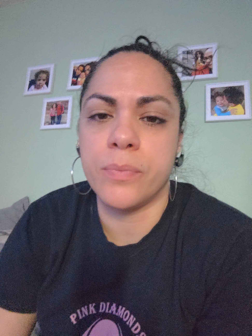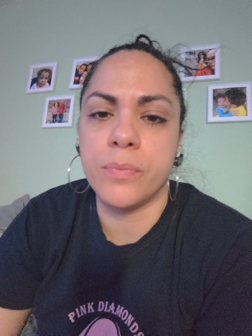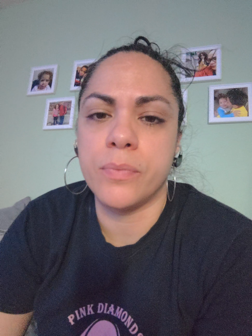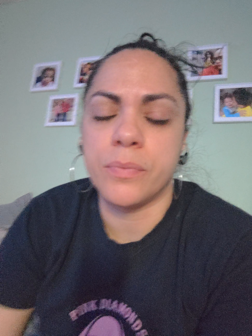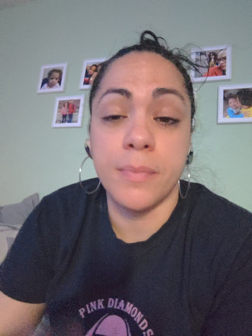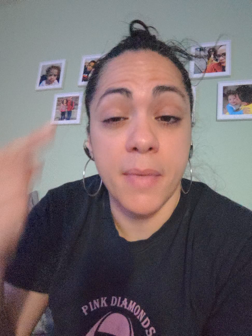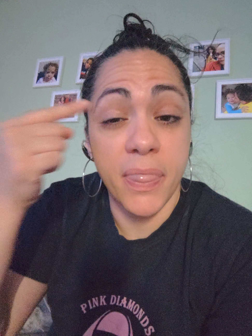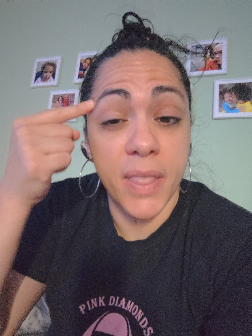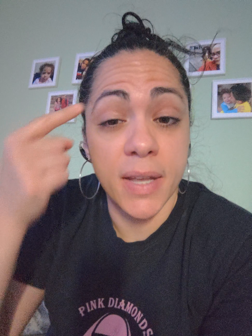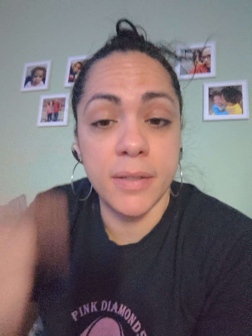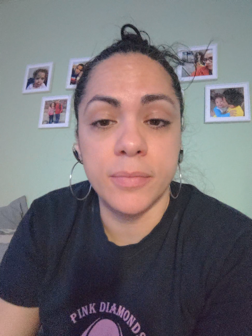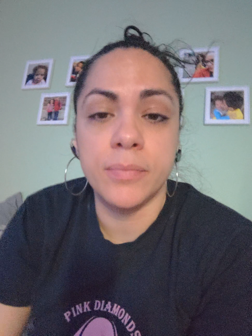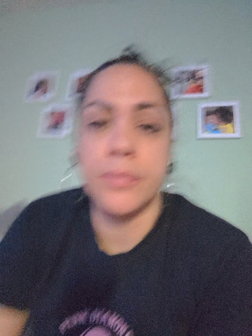think